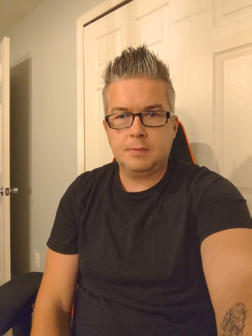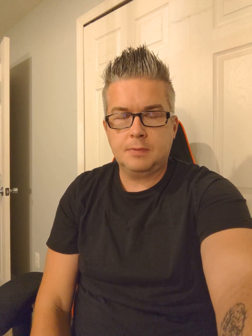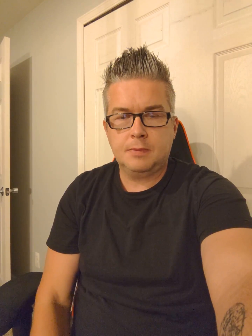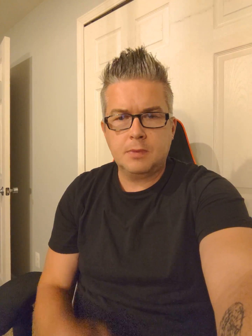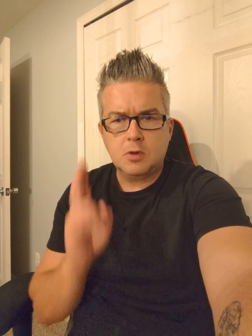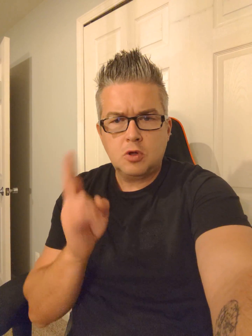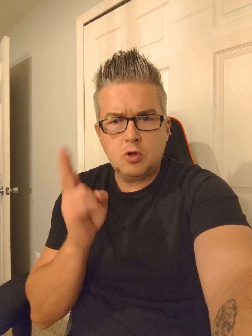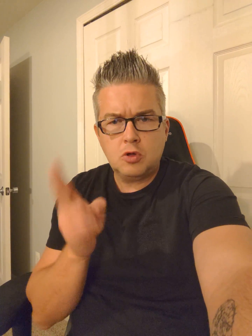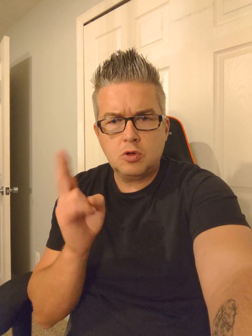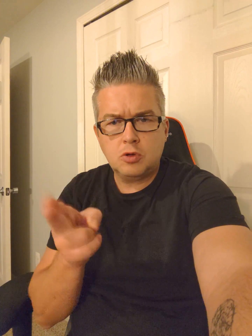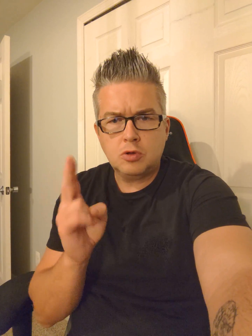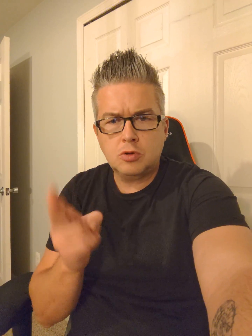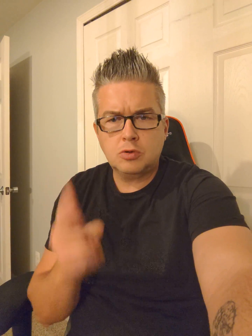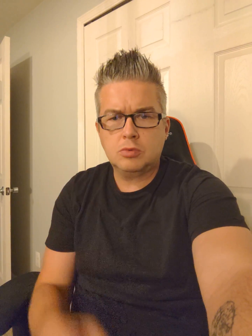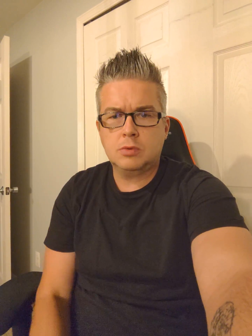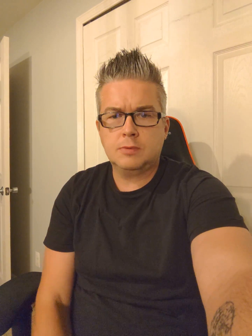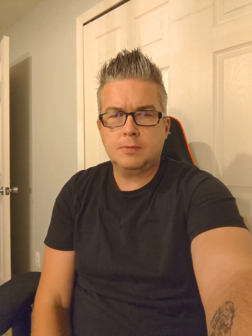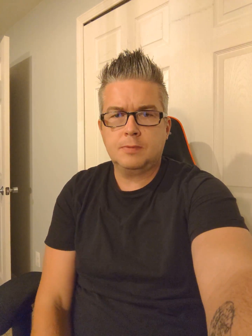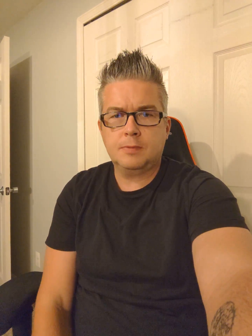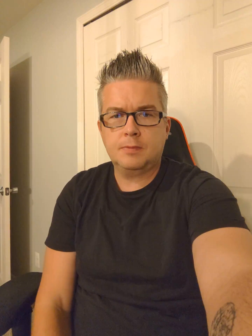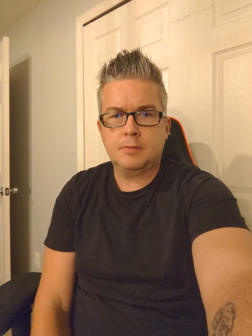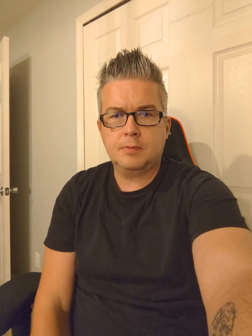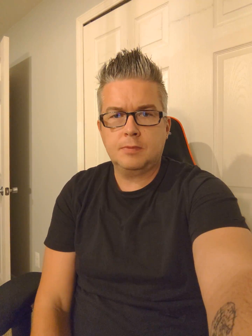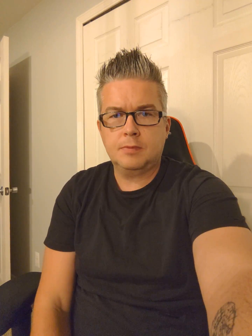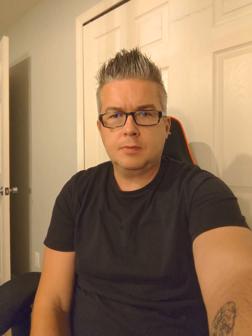hurry